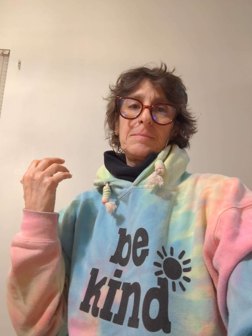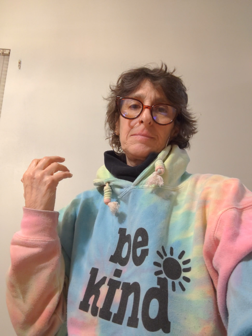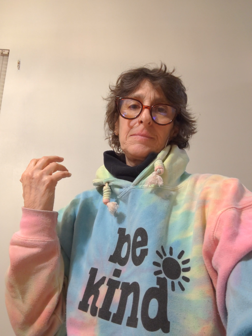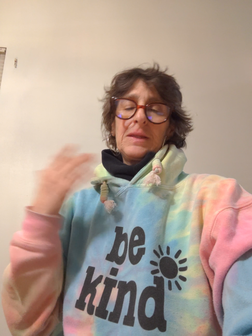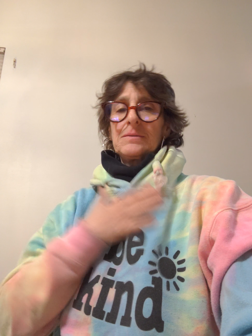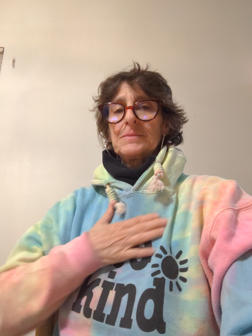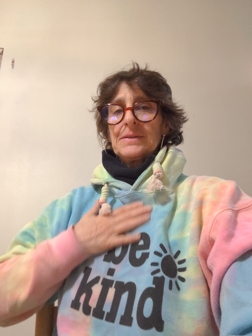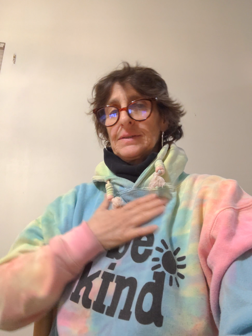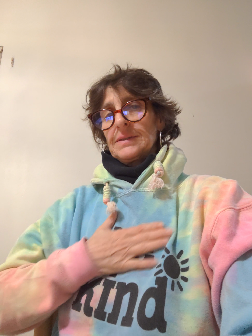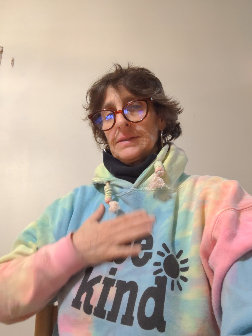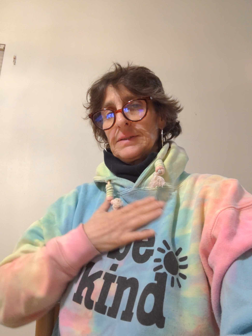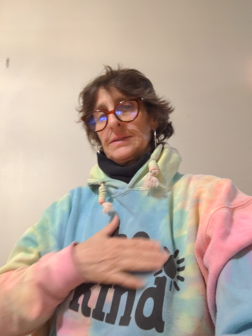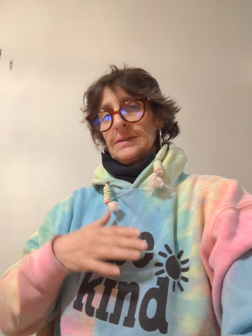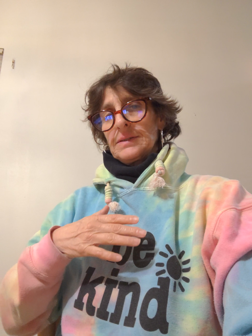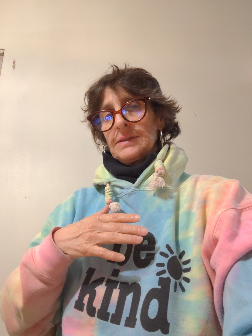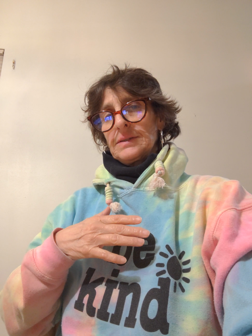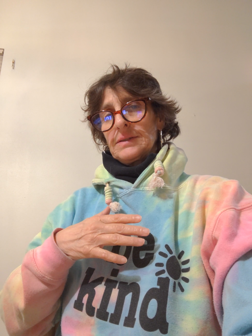please